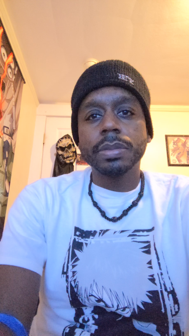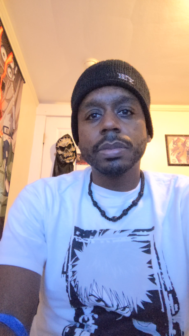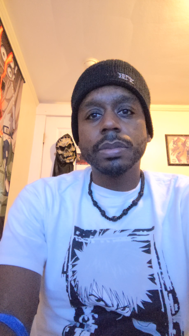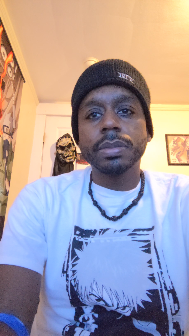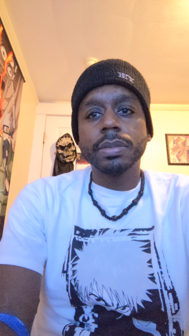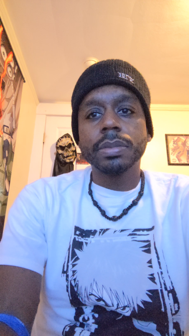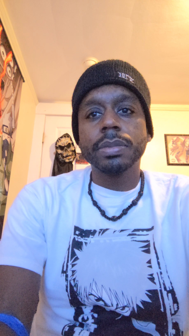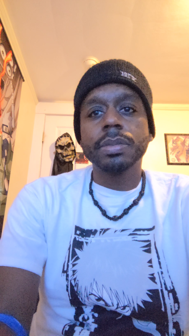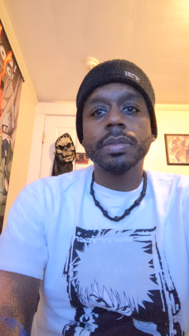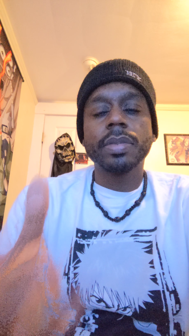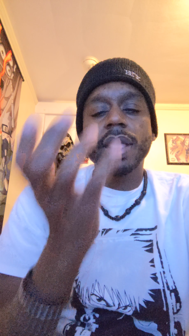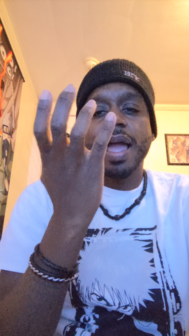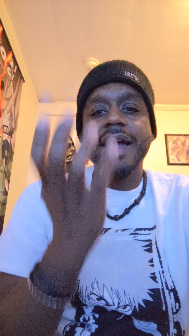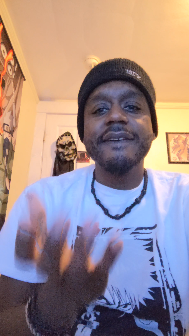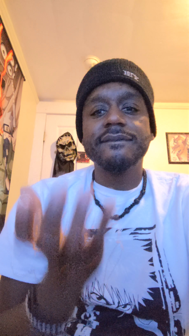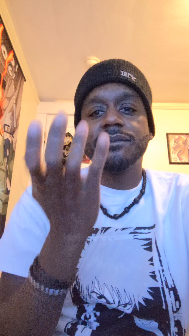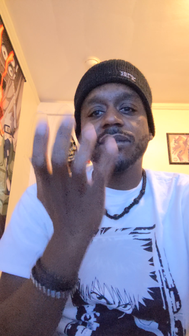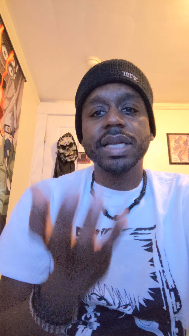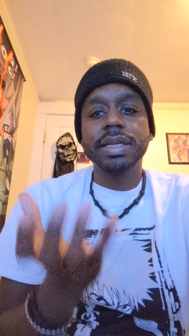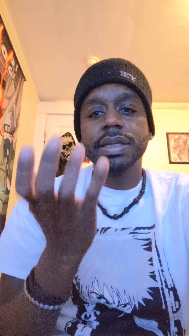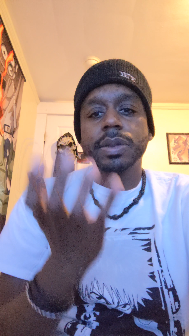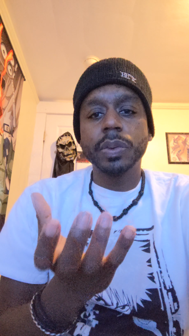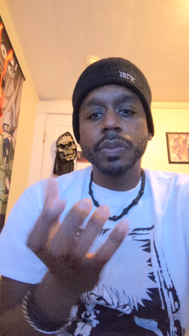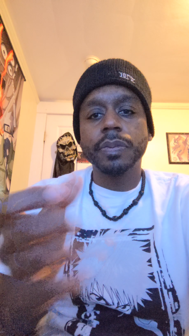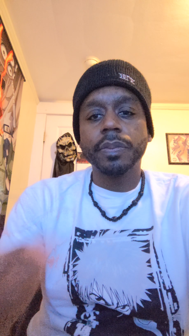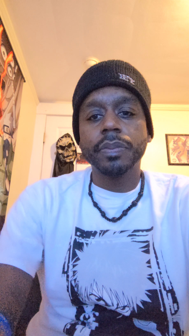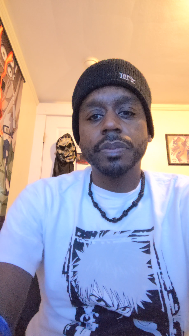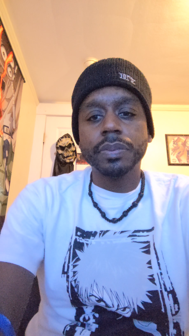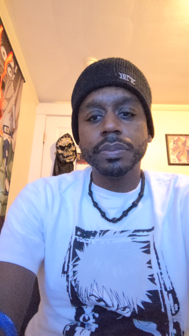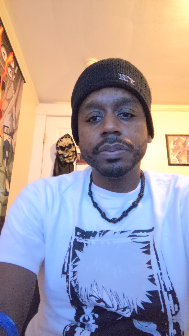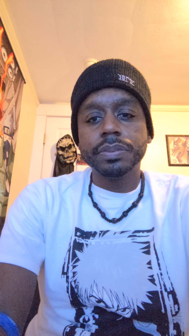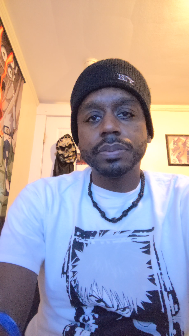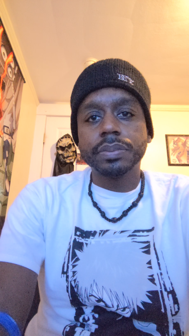heavy